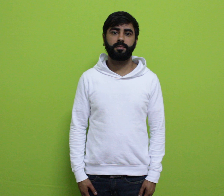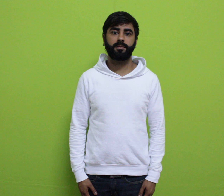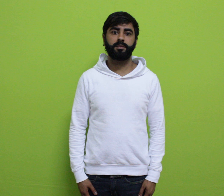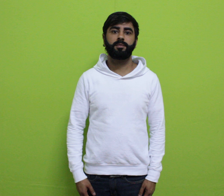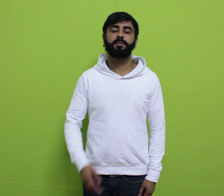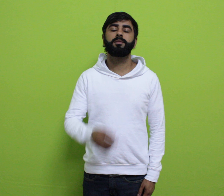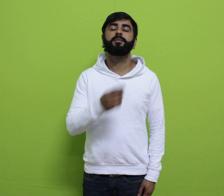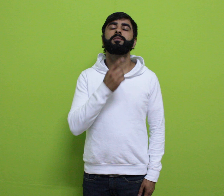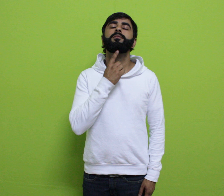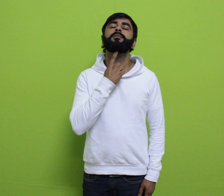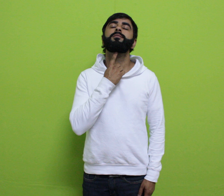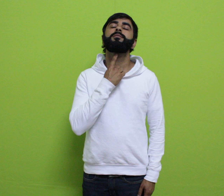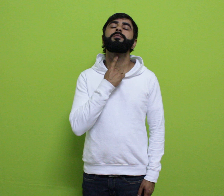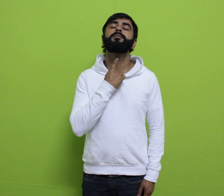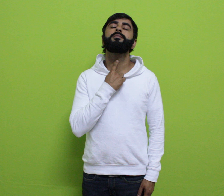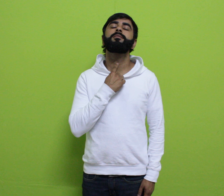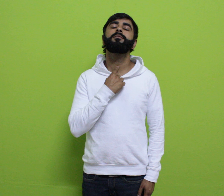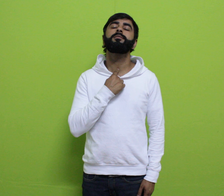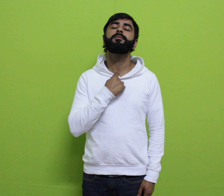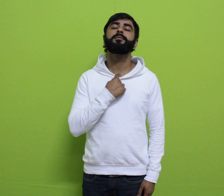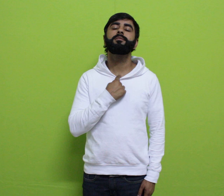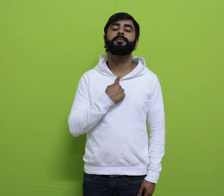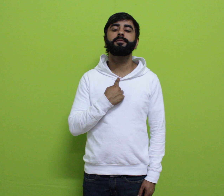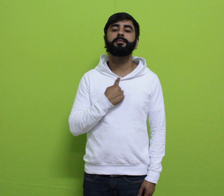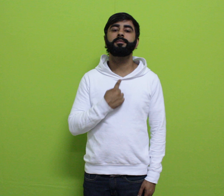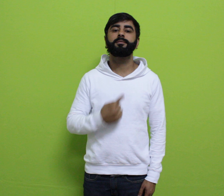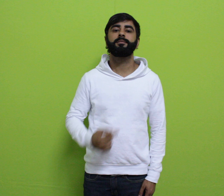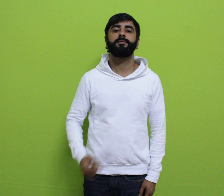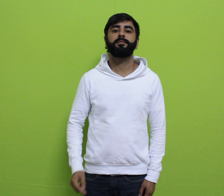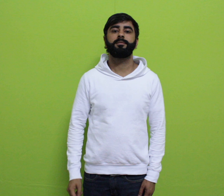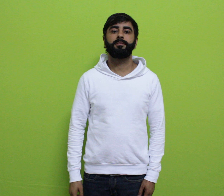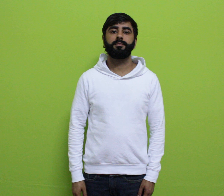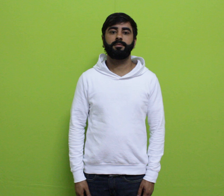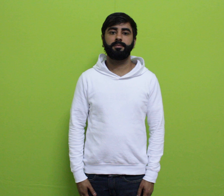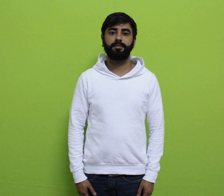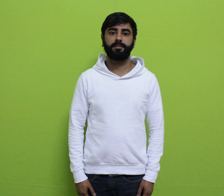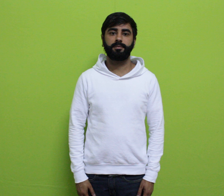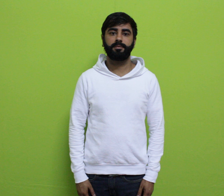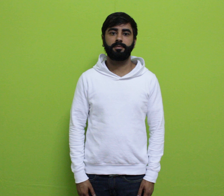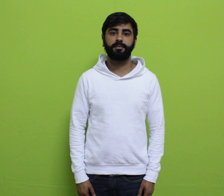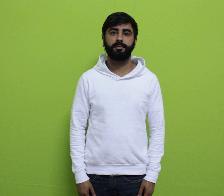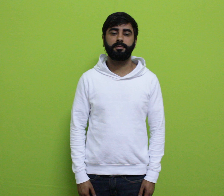vontade